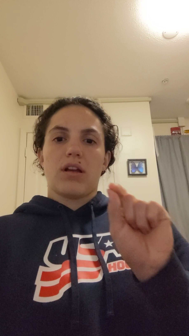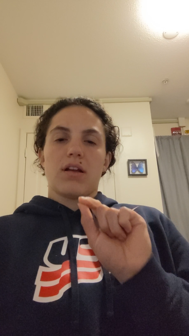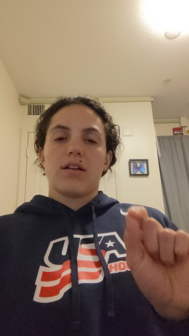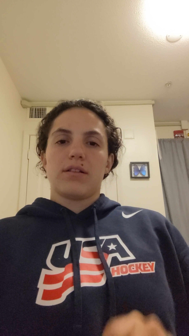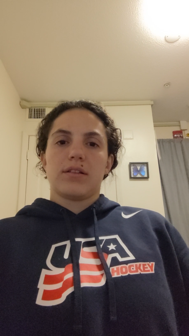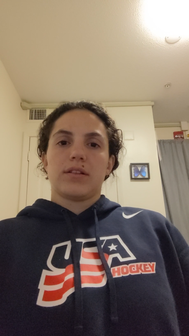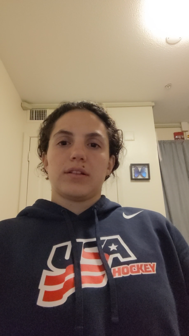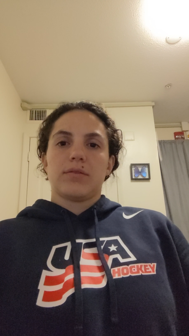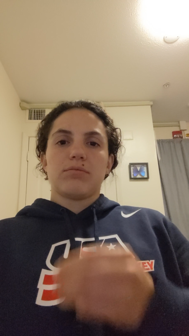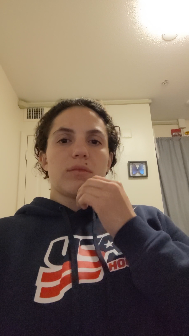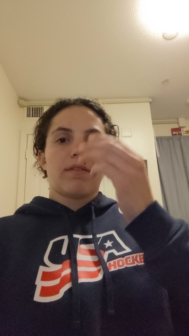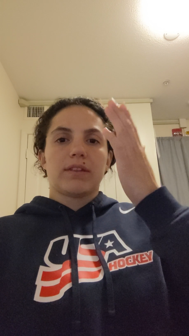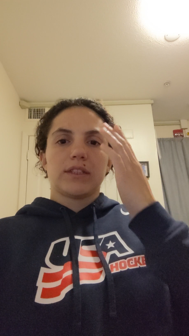breakfast